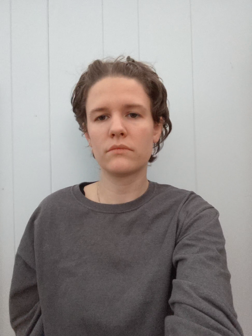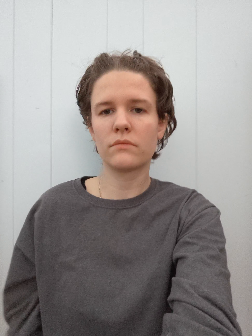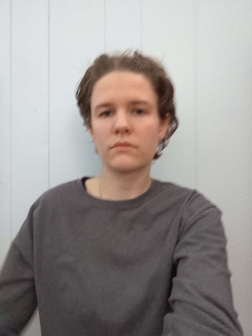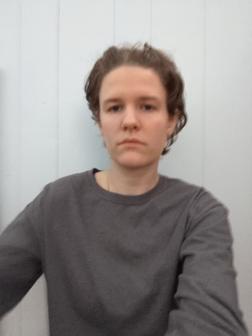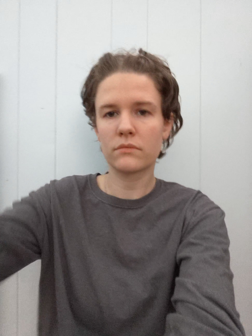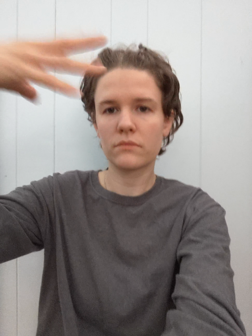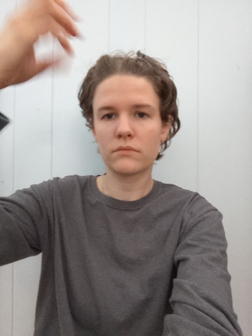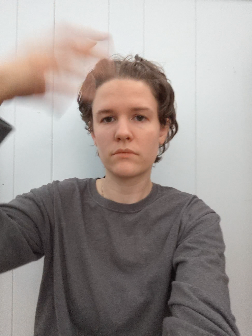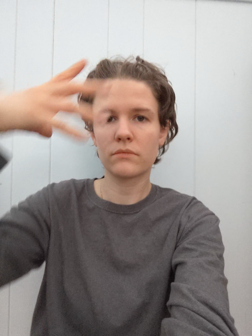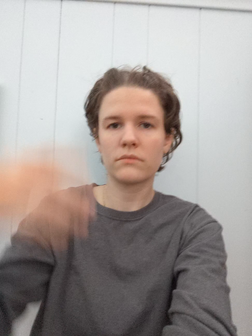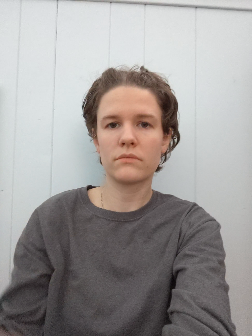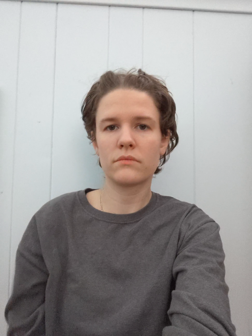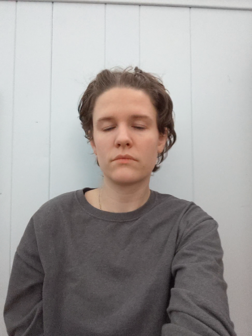shower